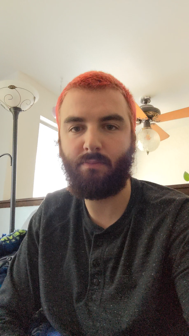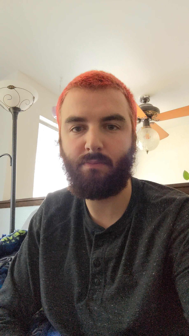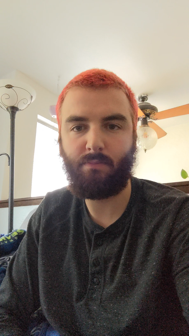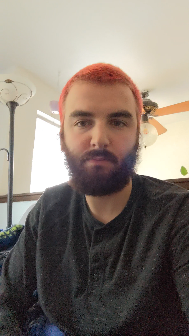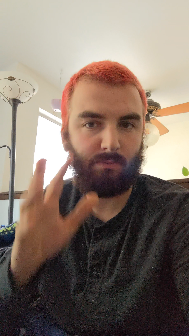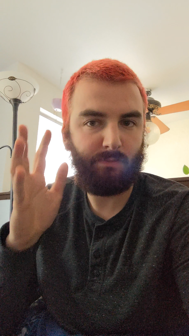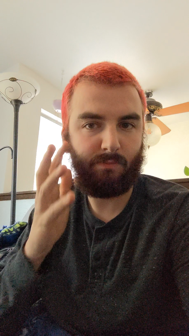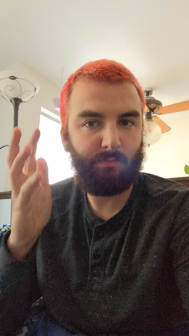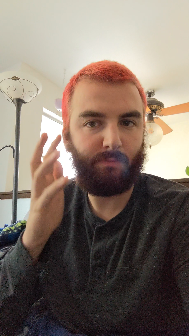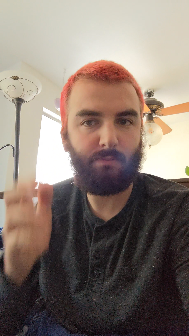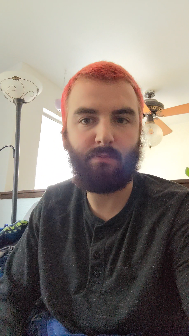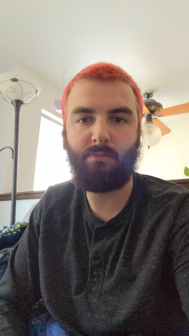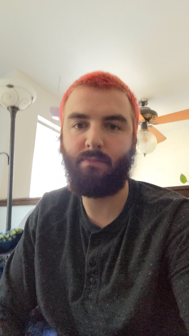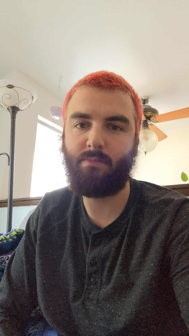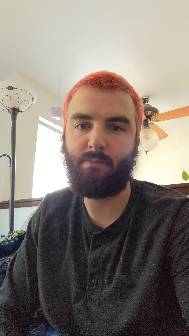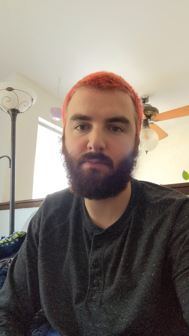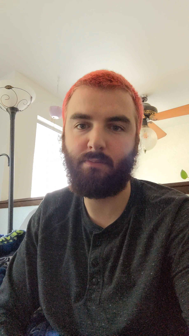pillow